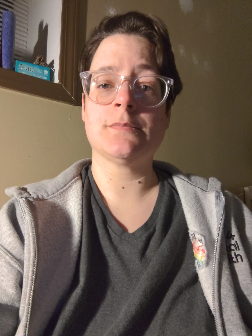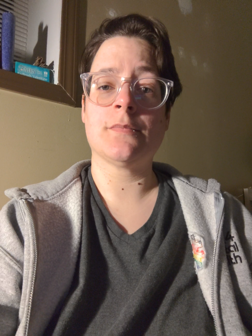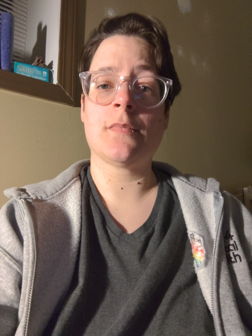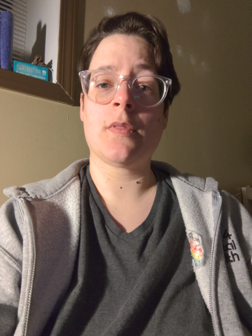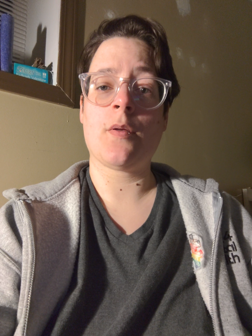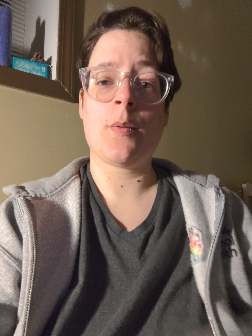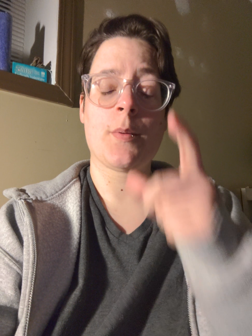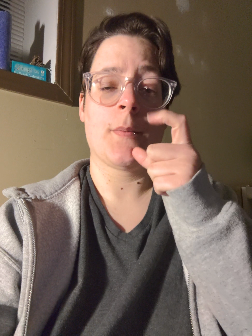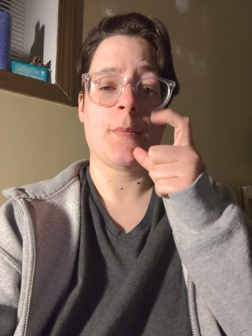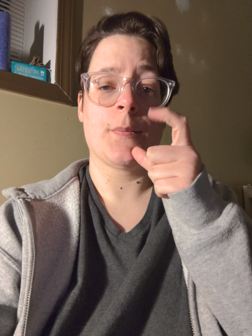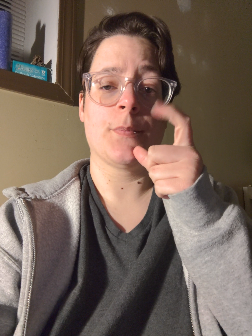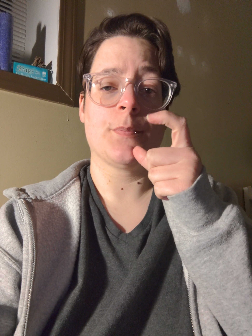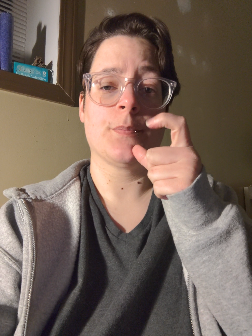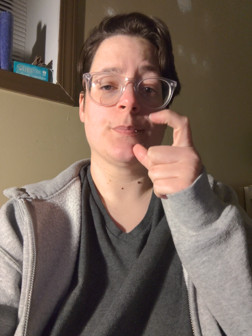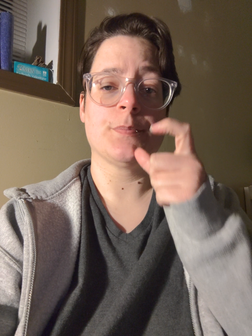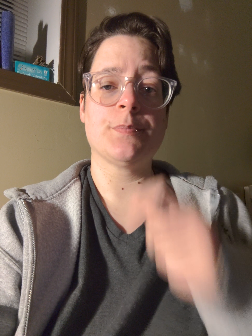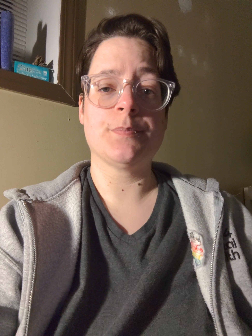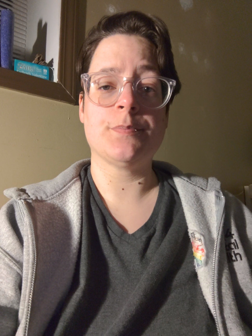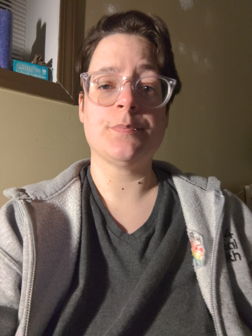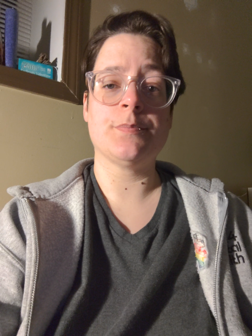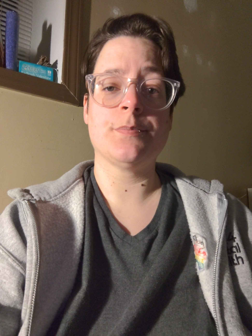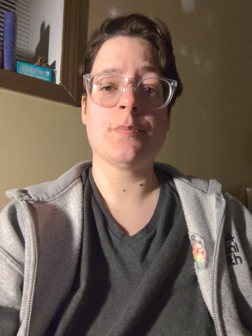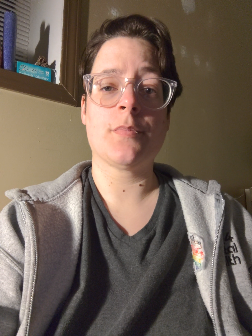who